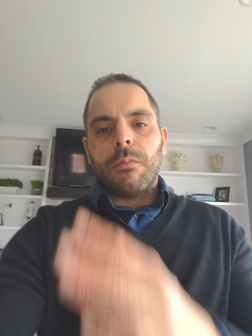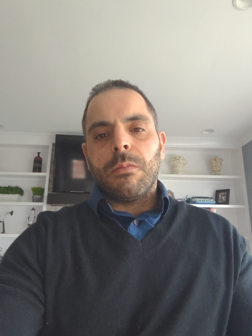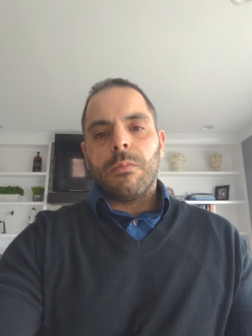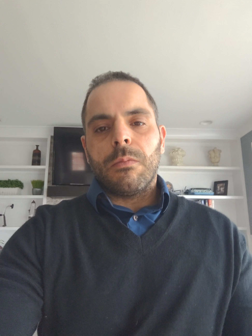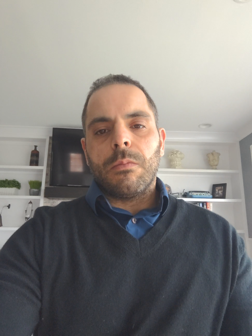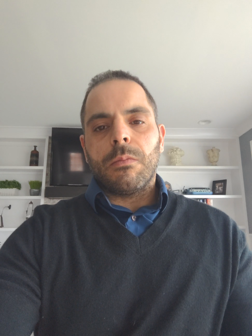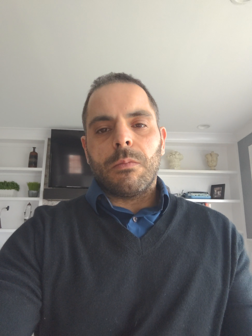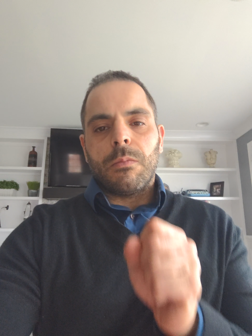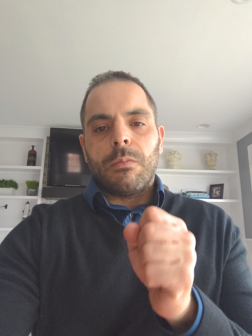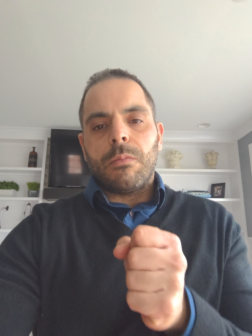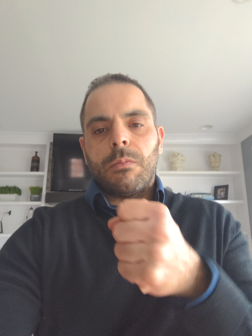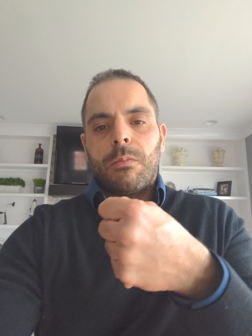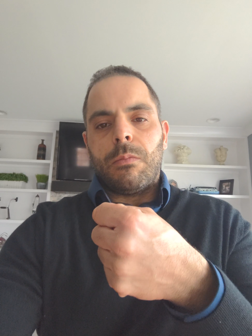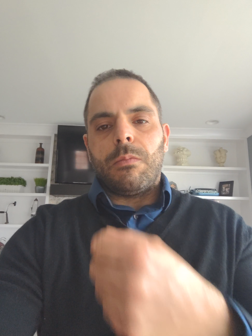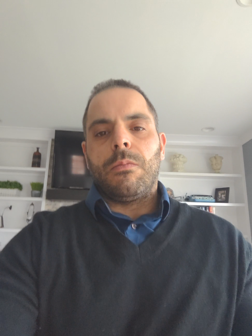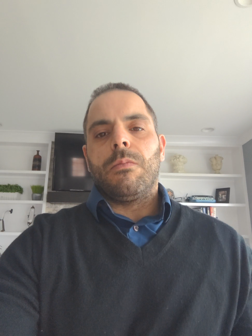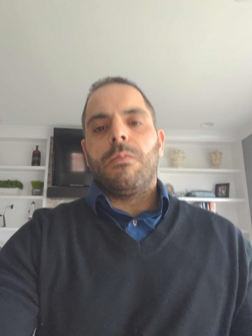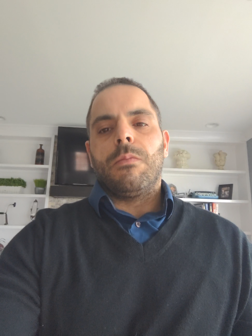make